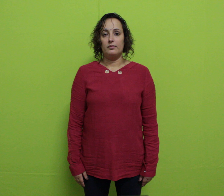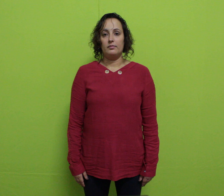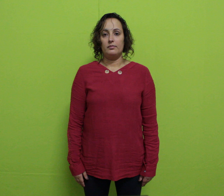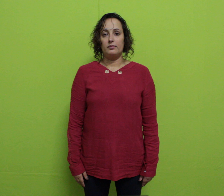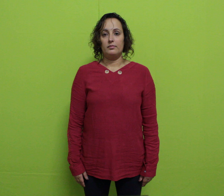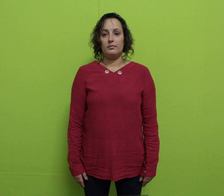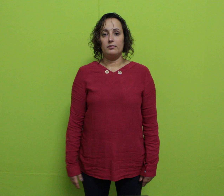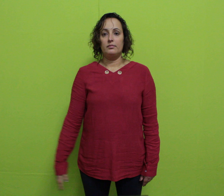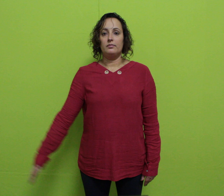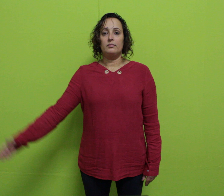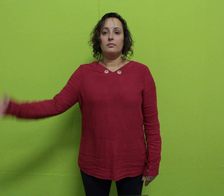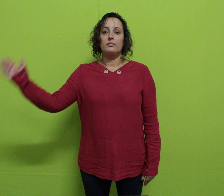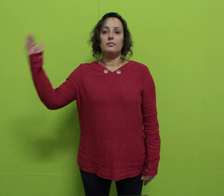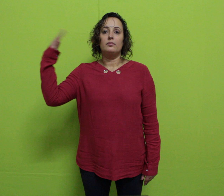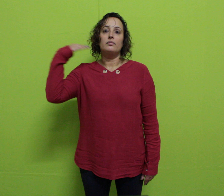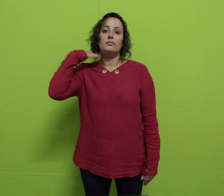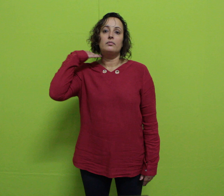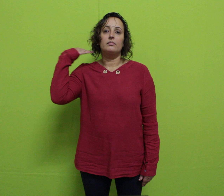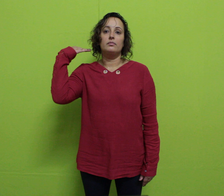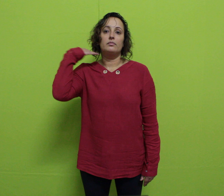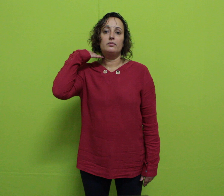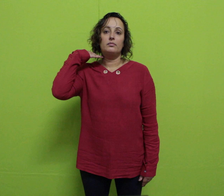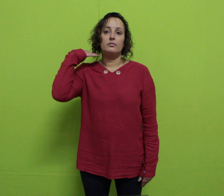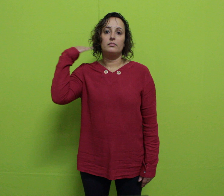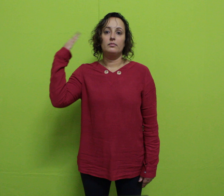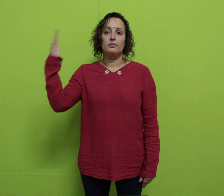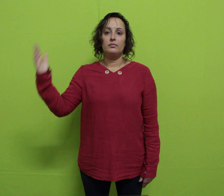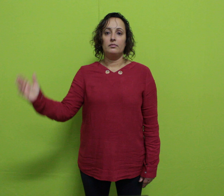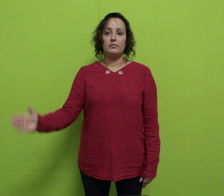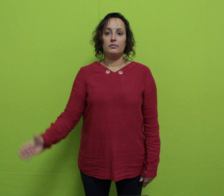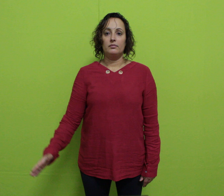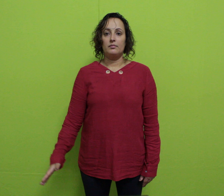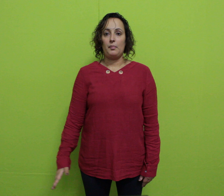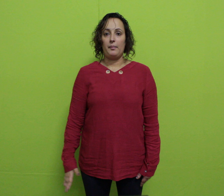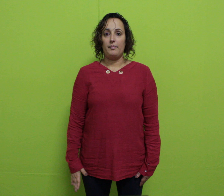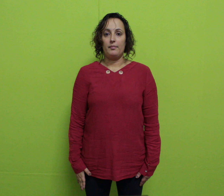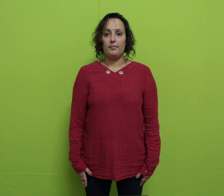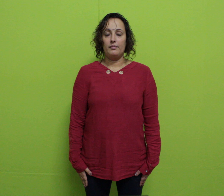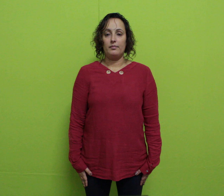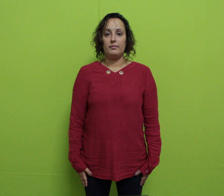banco